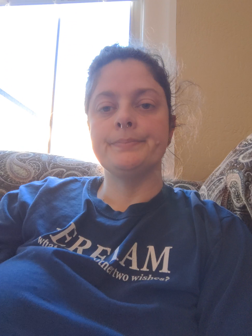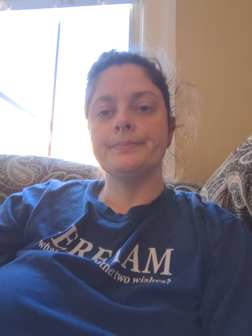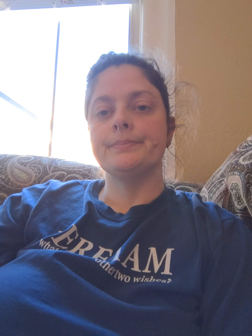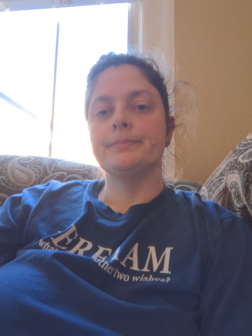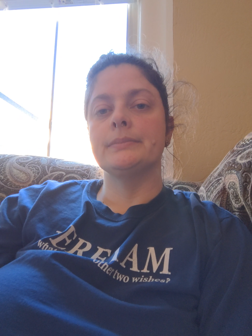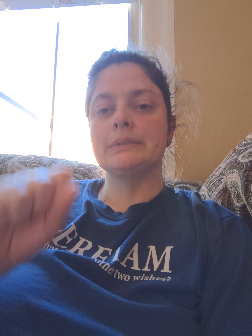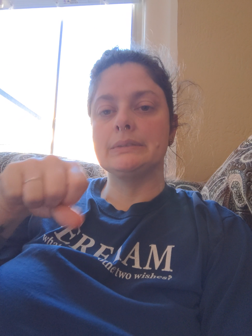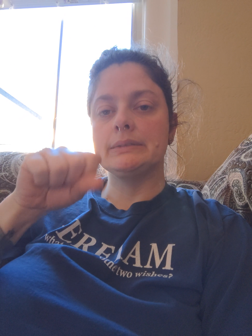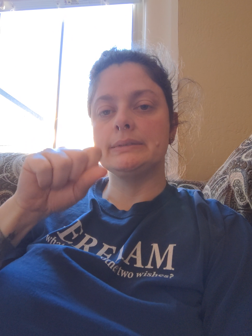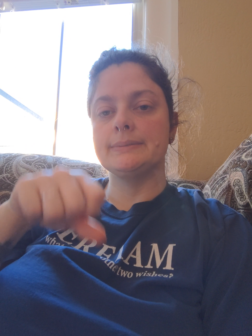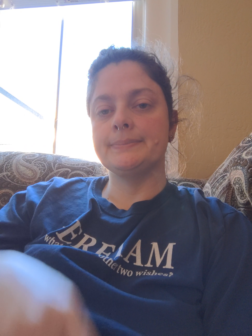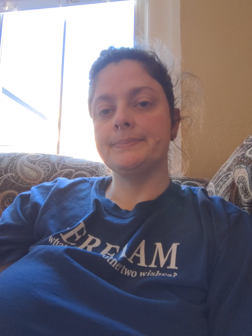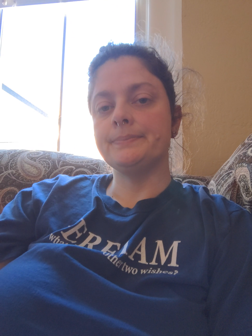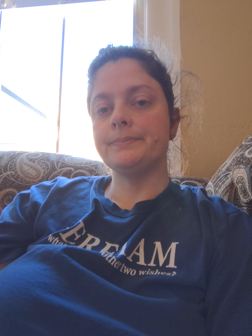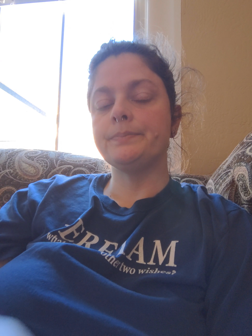yes